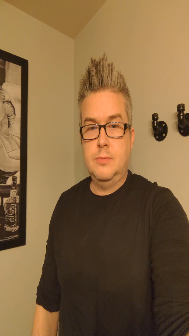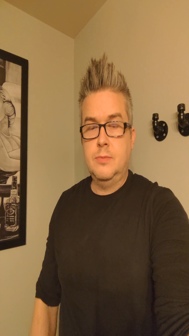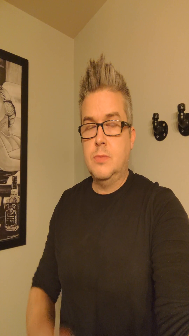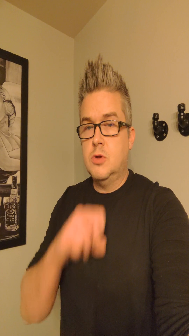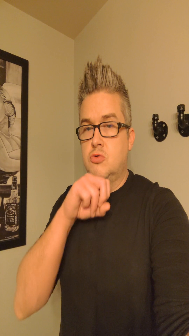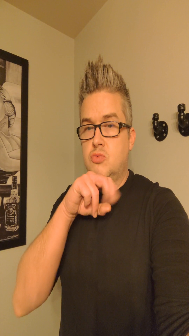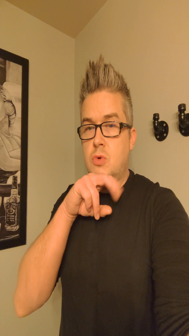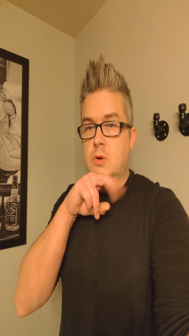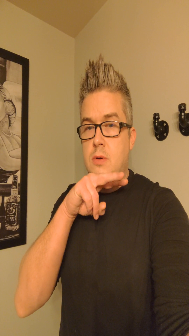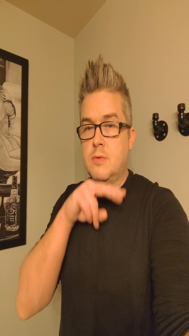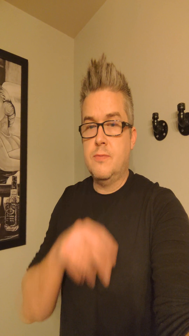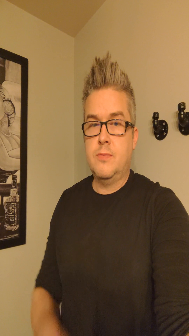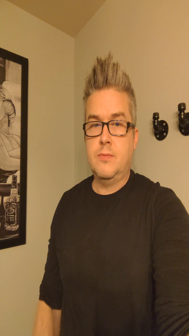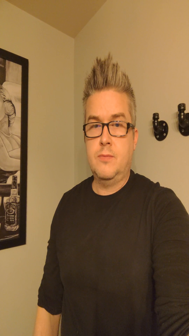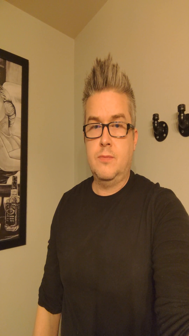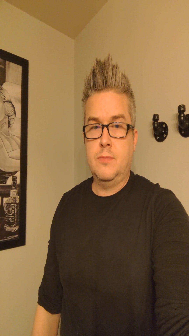frog